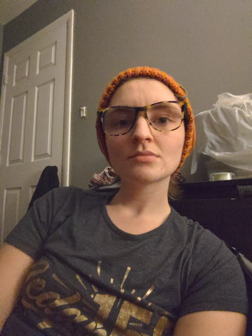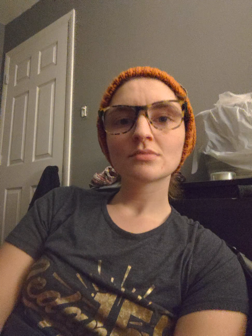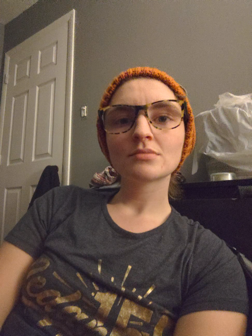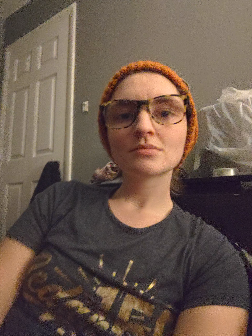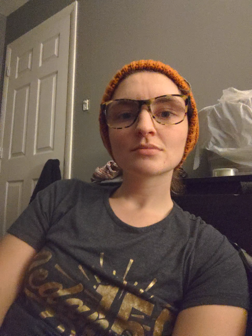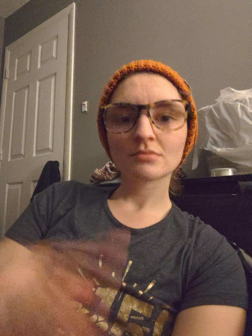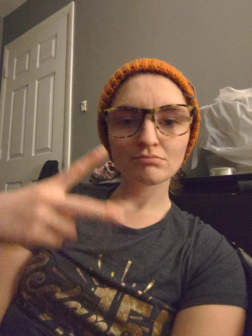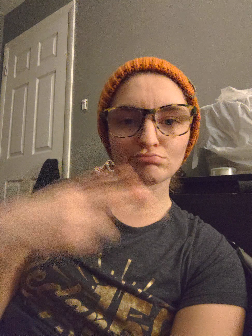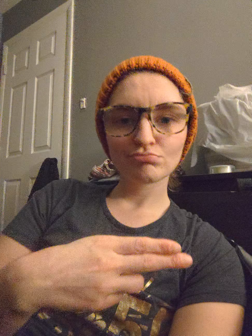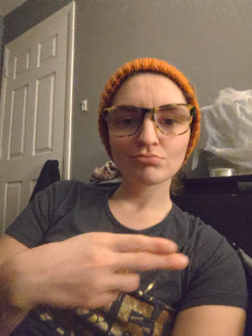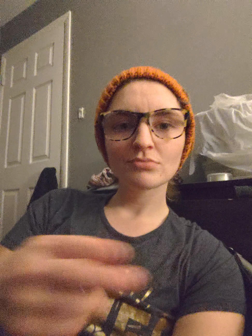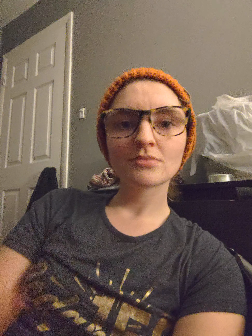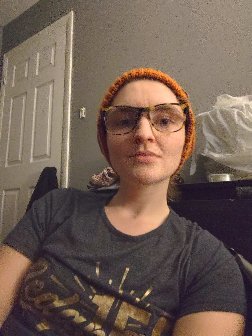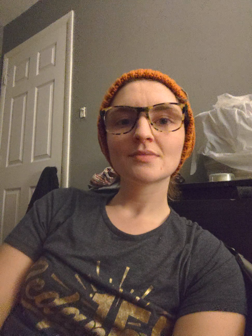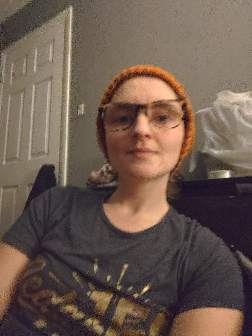cut